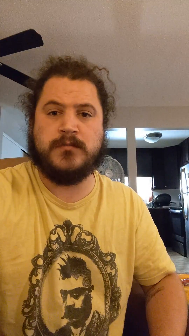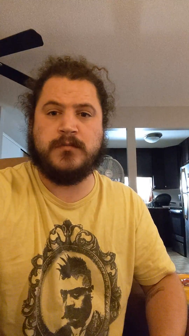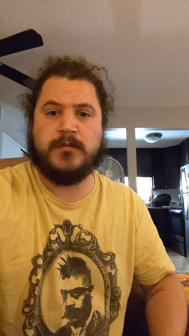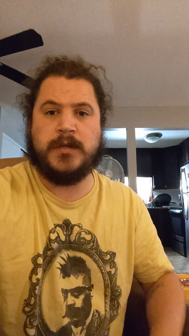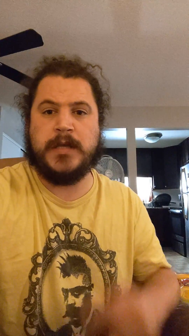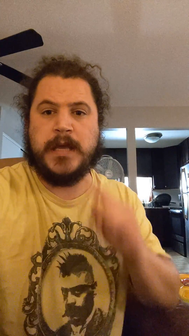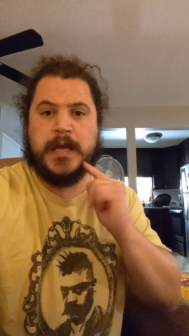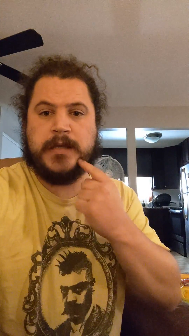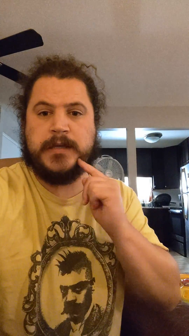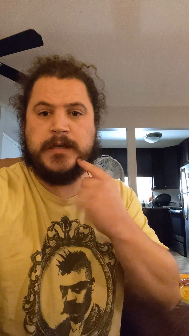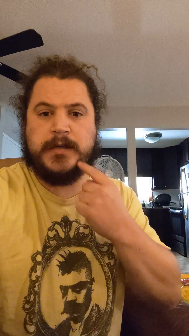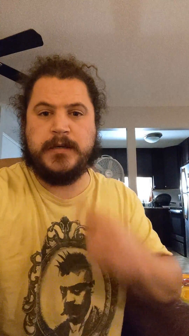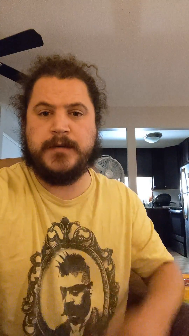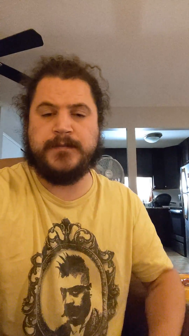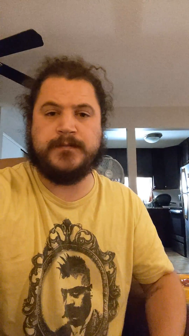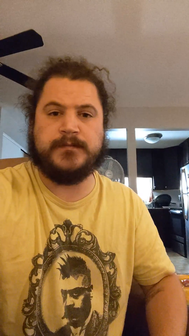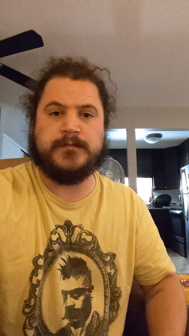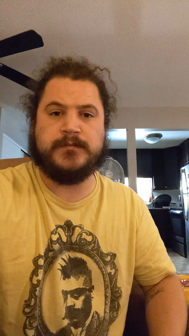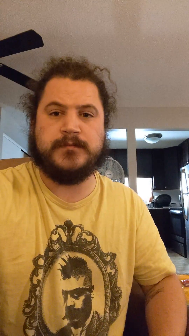candy